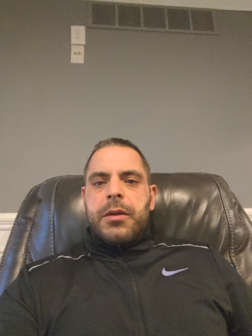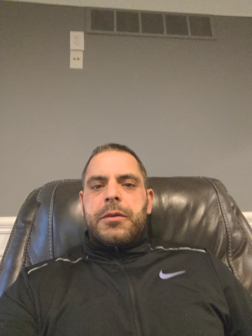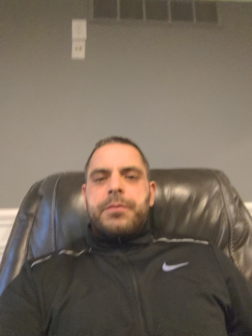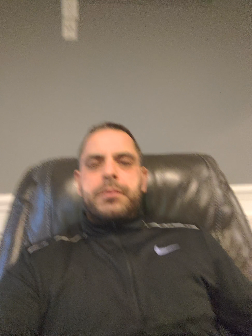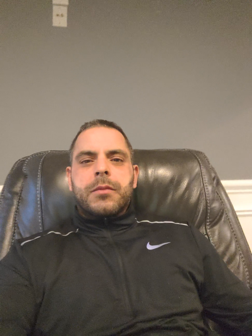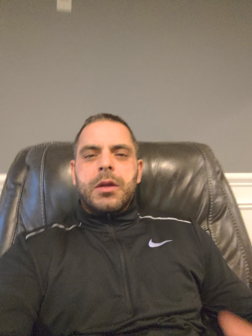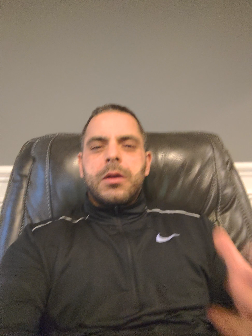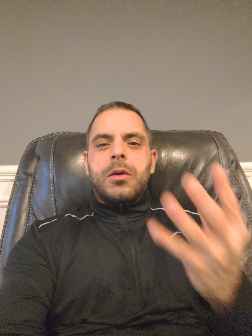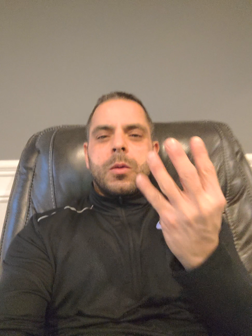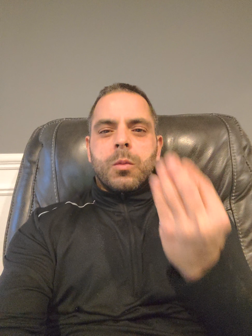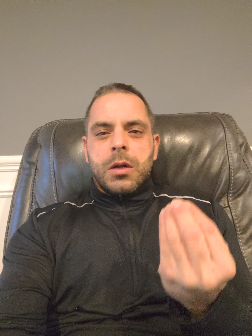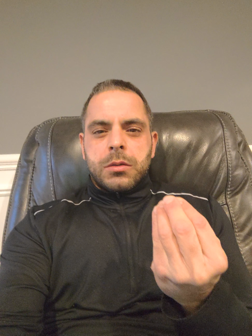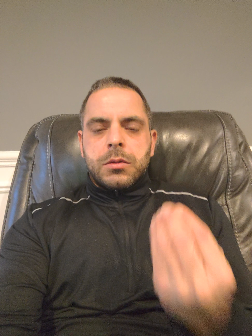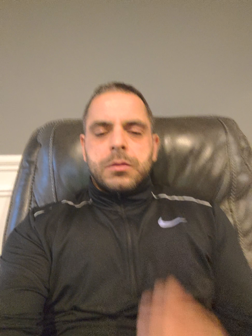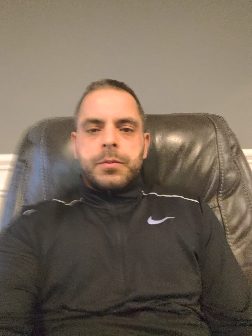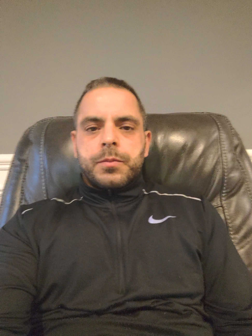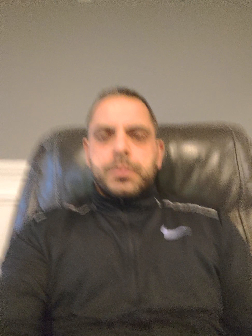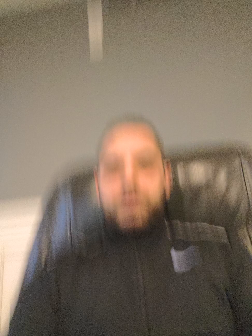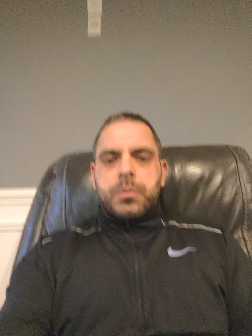wet